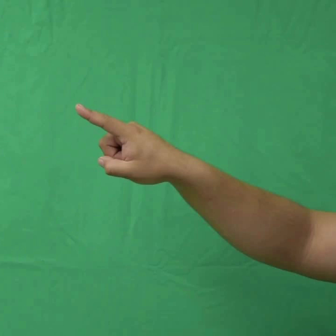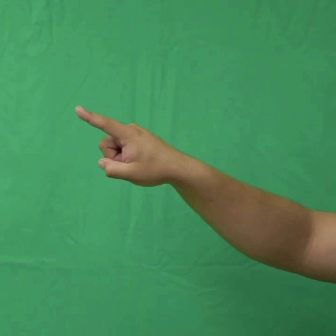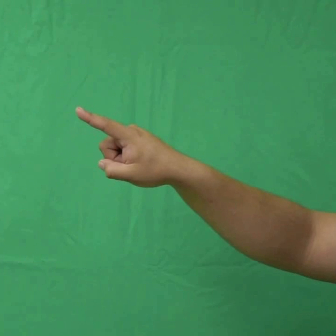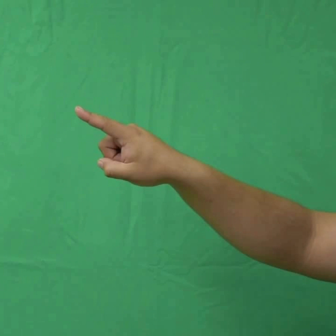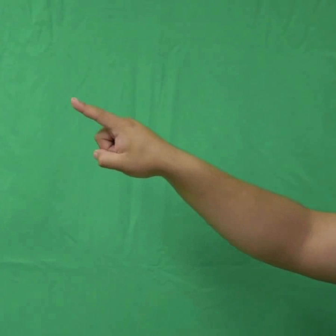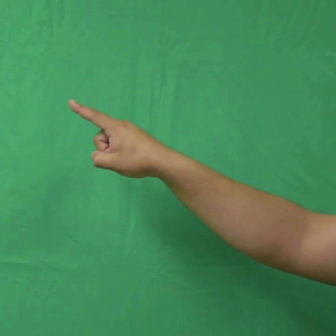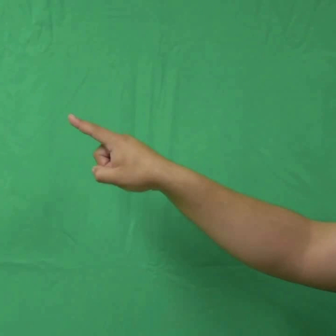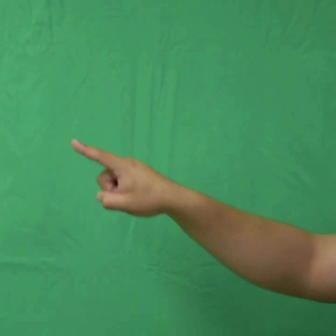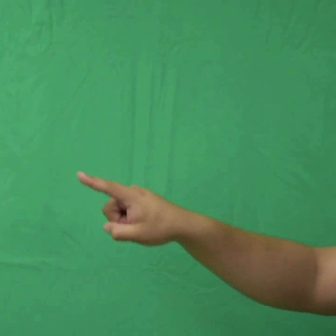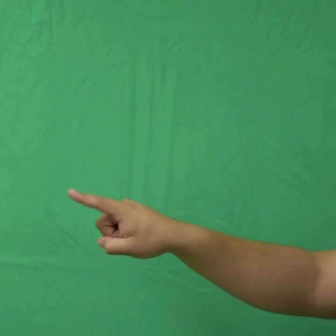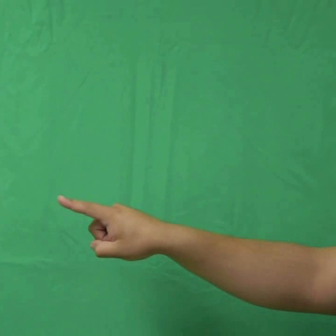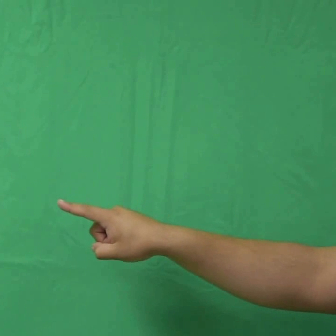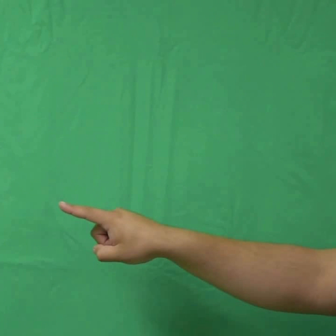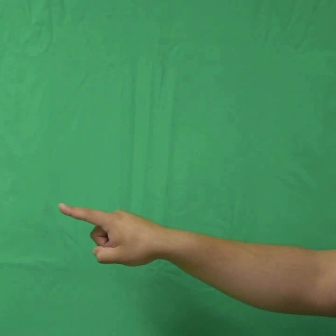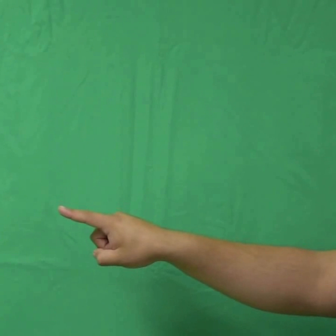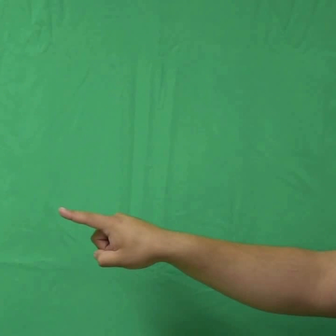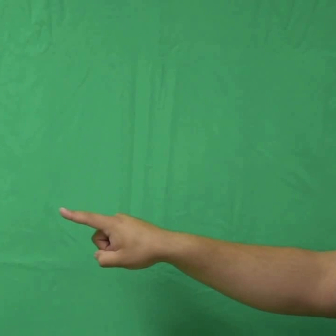Z